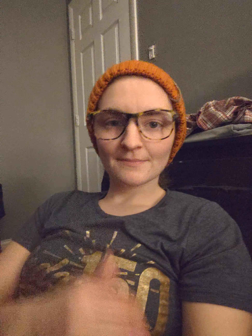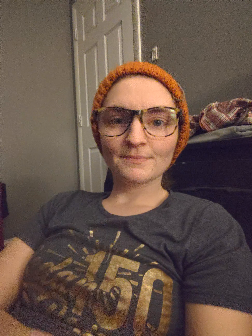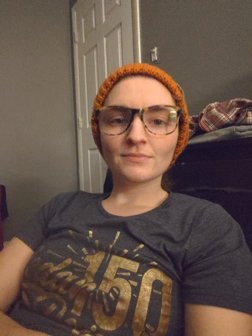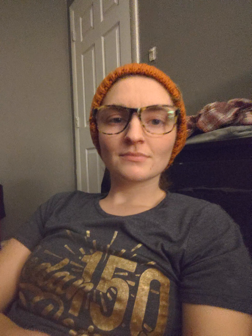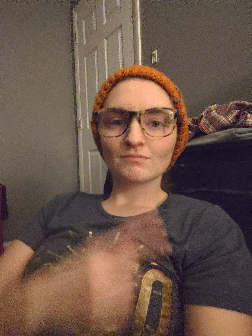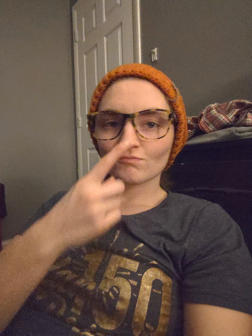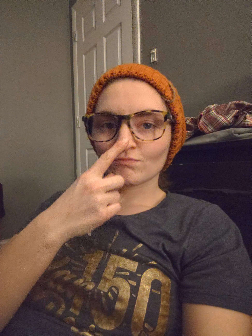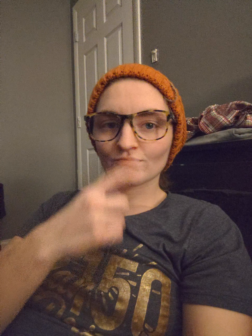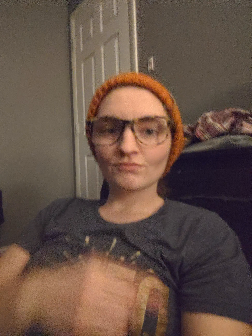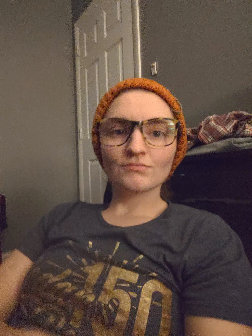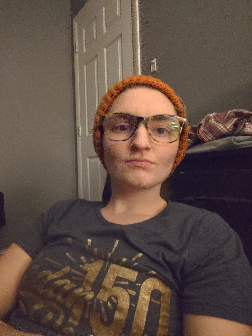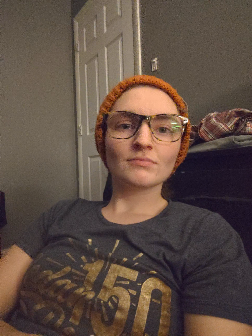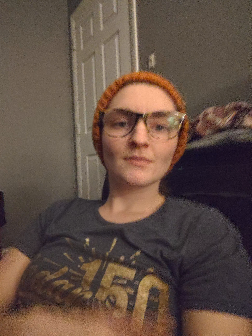nose